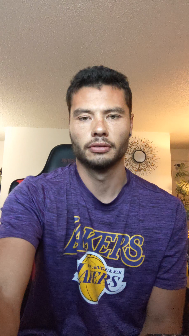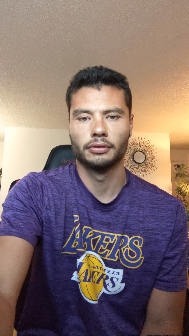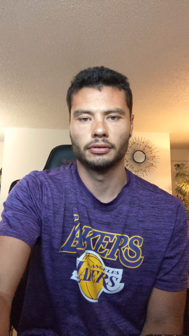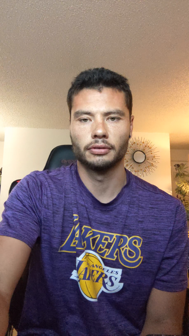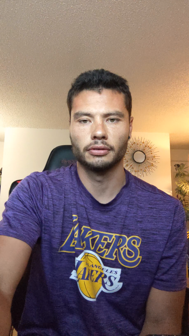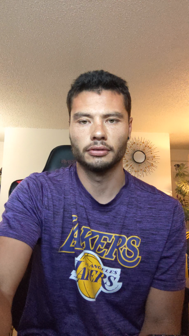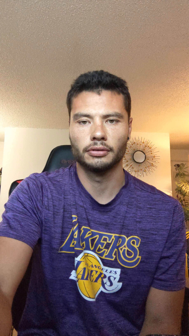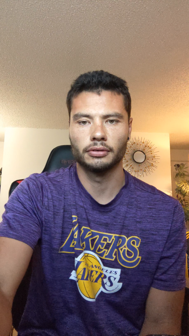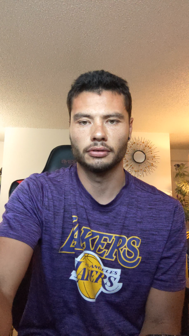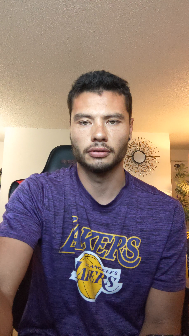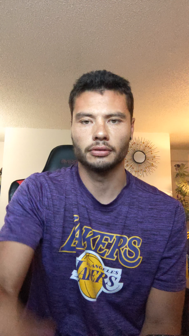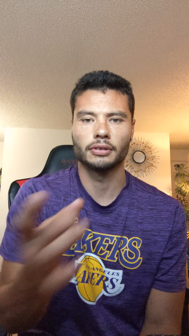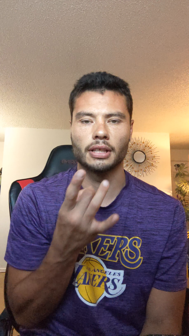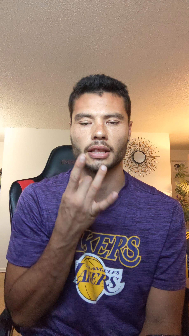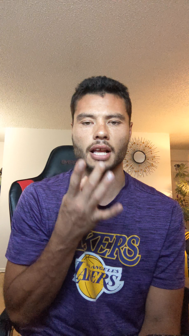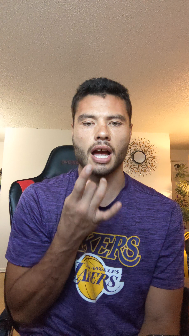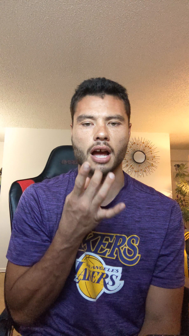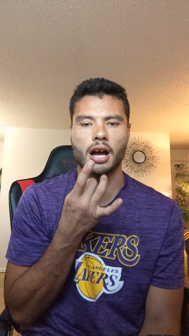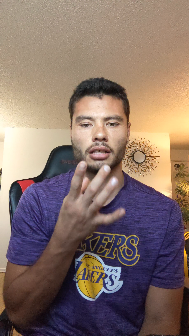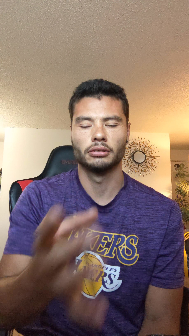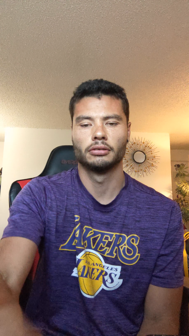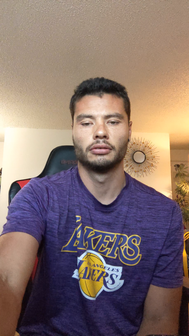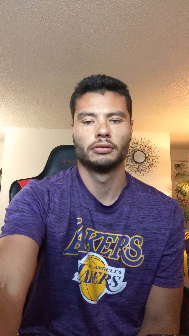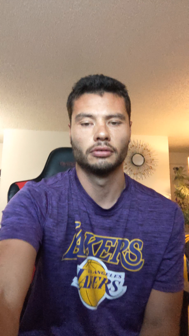light bulb